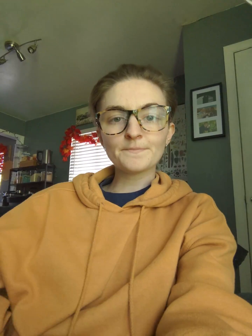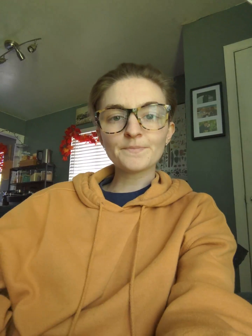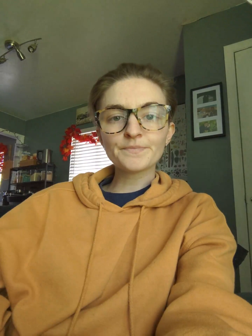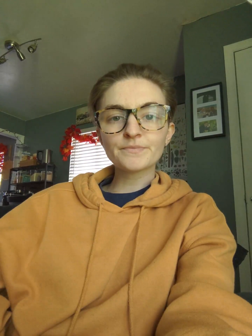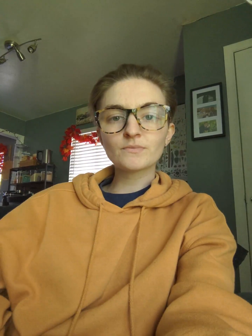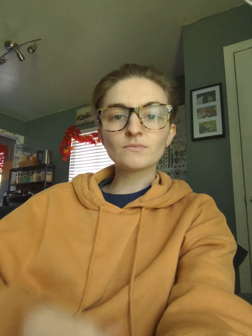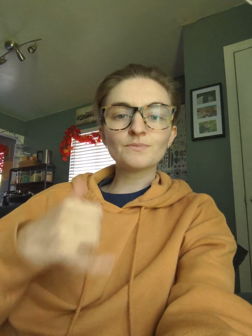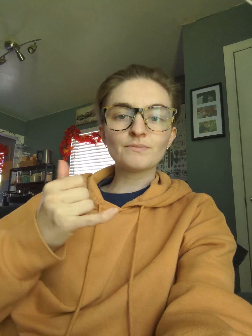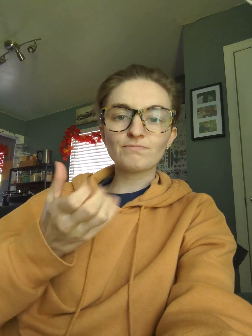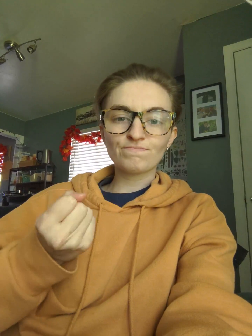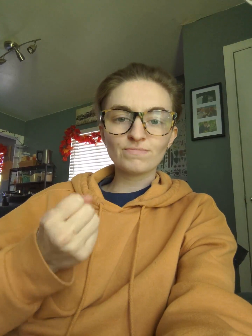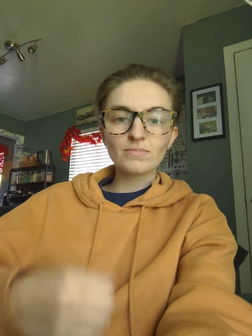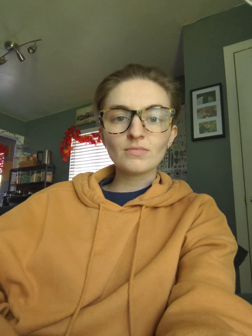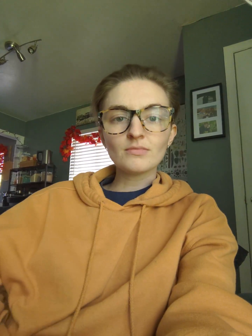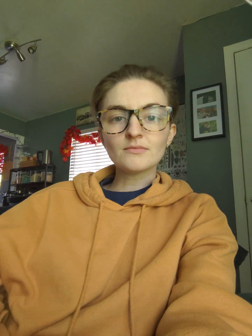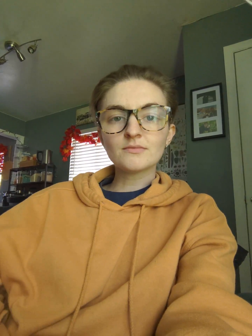play dough